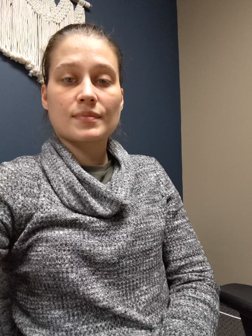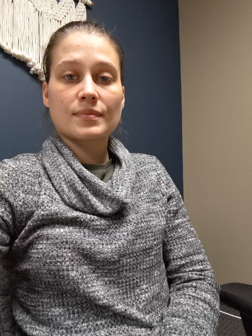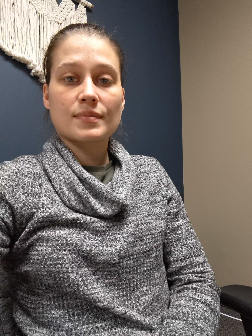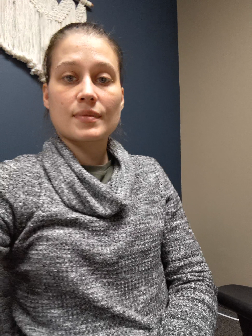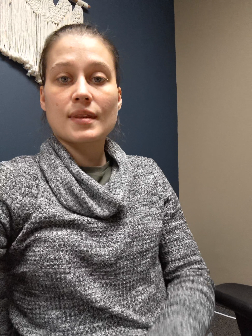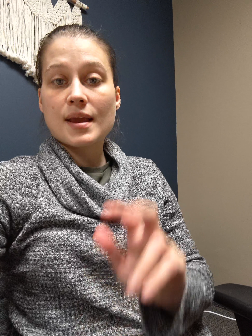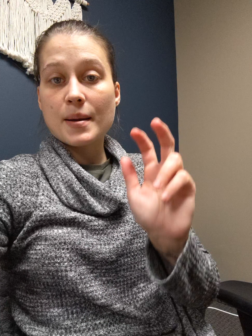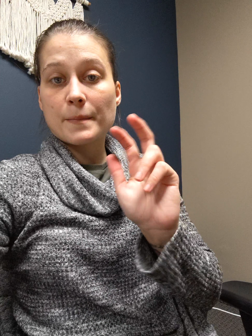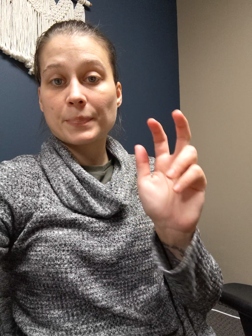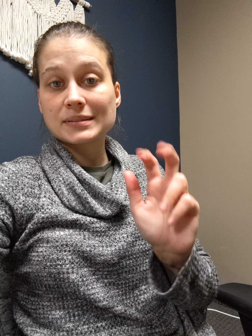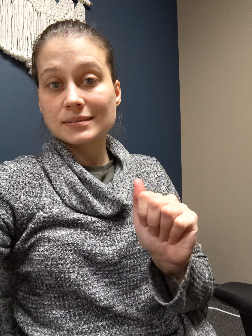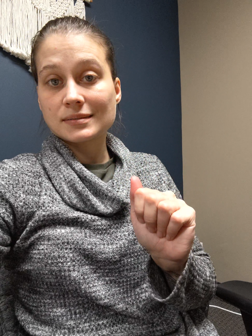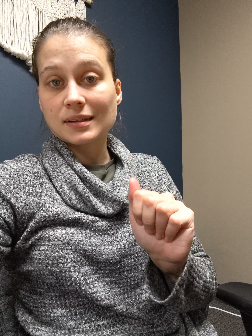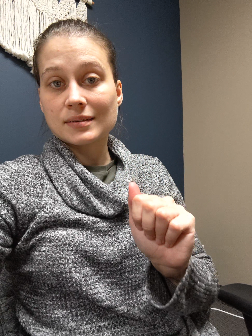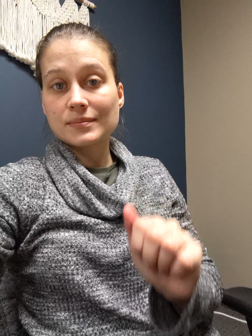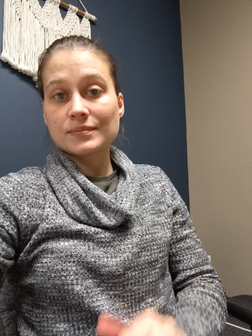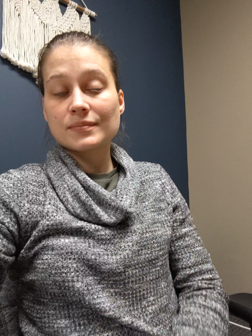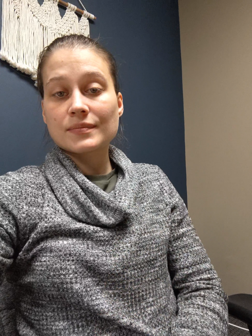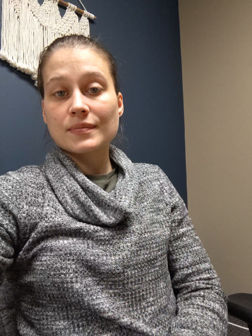pizza